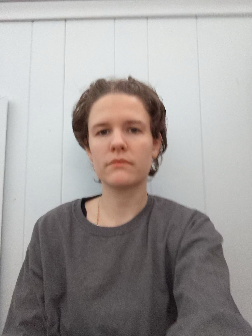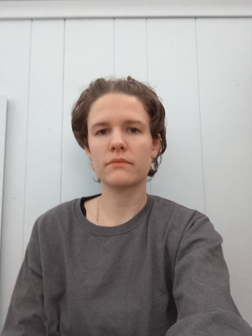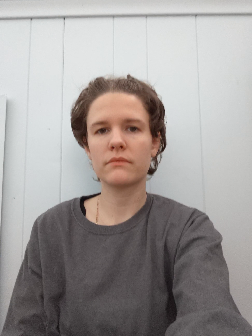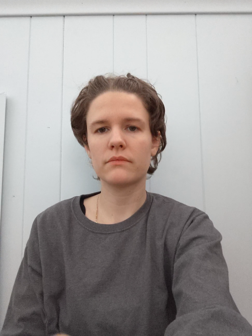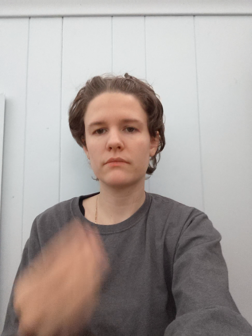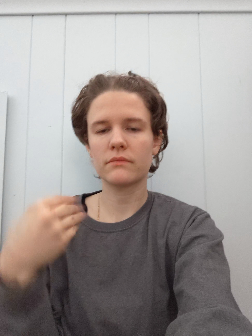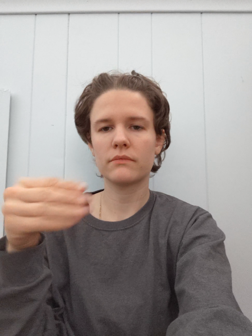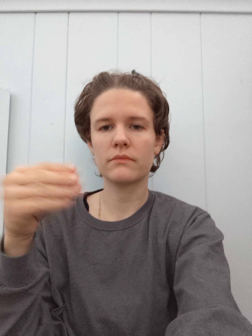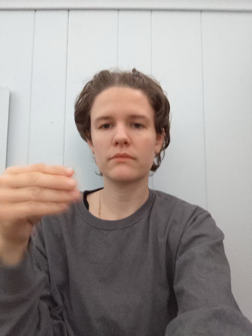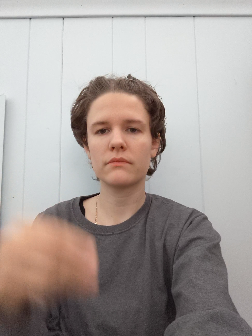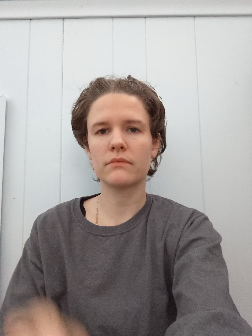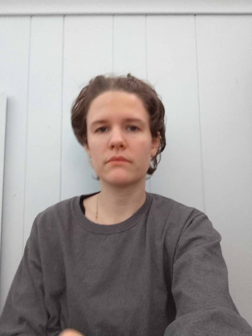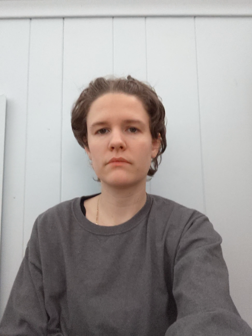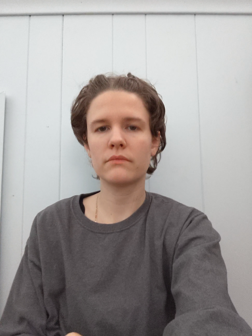store